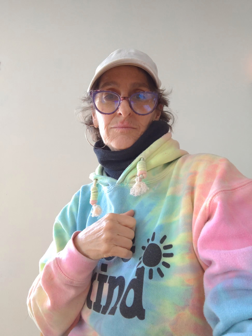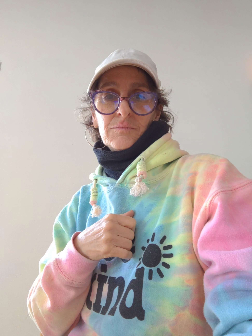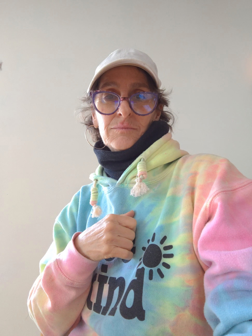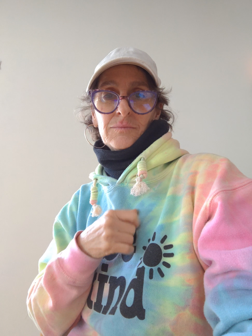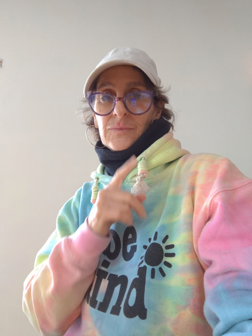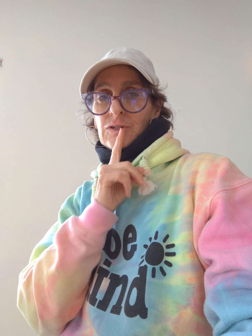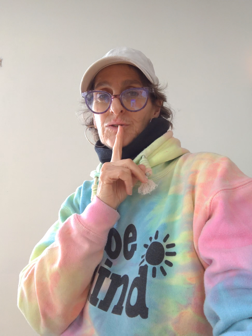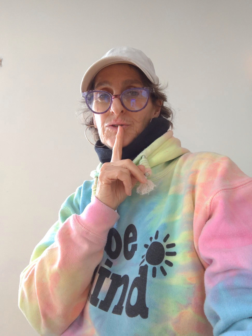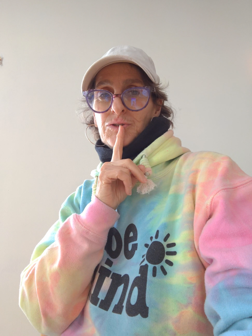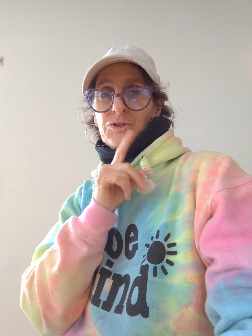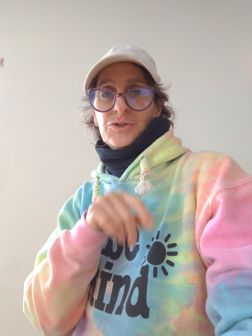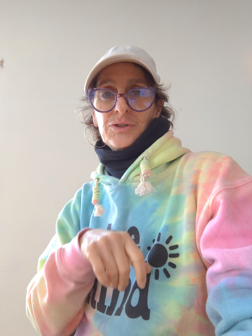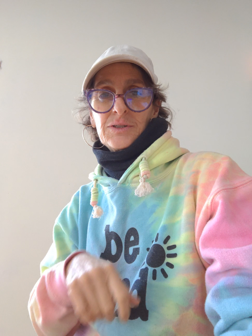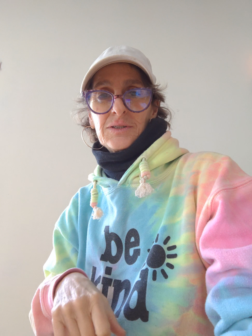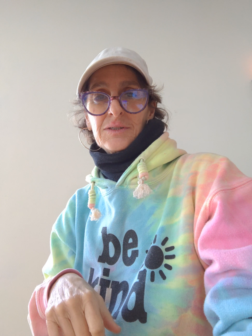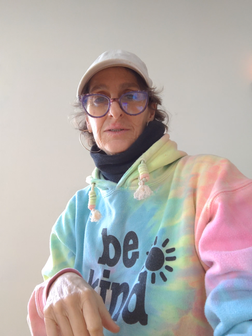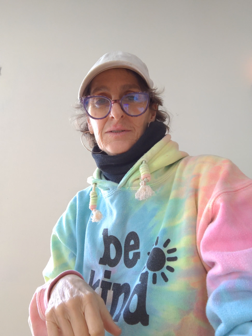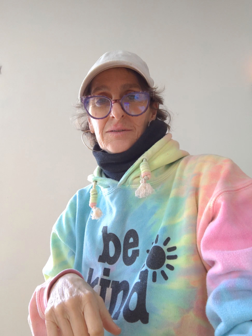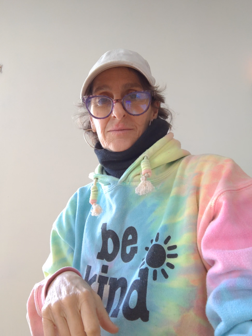shhh